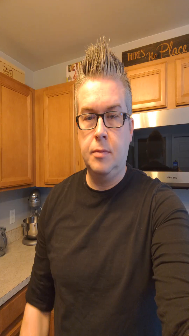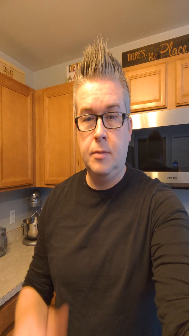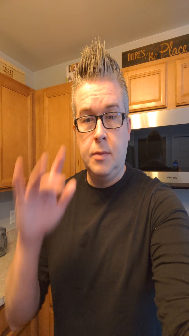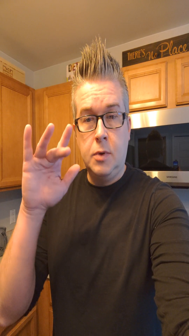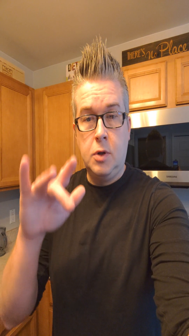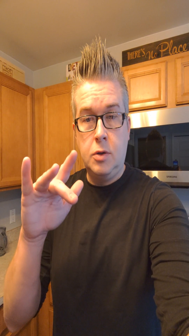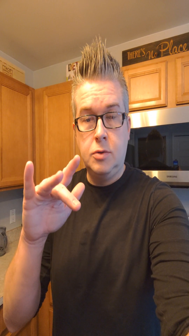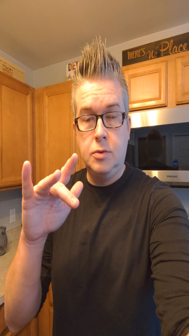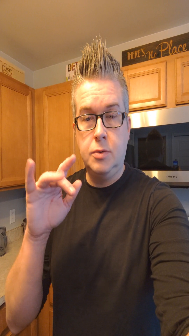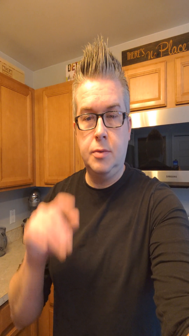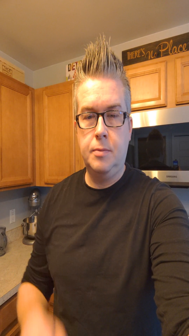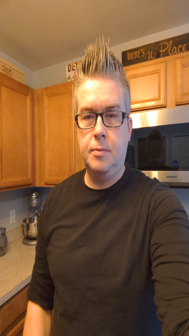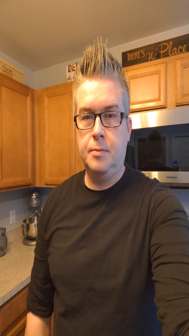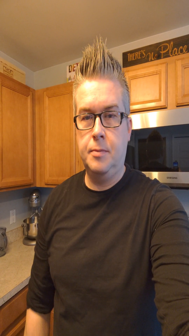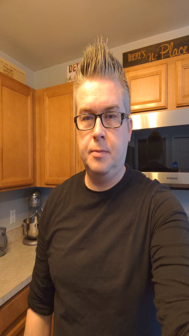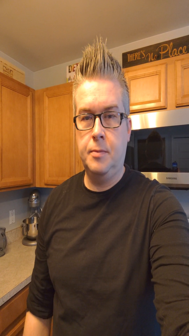touch